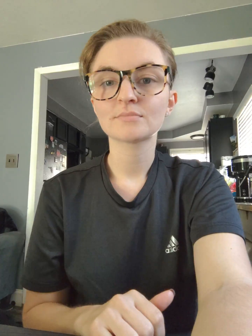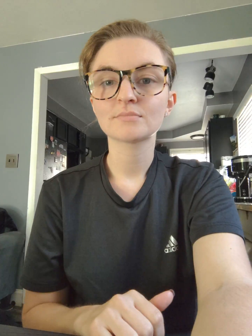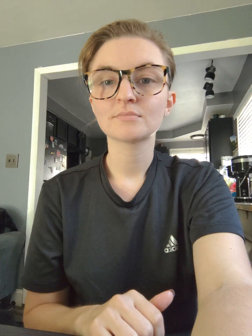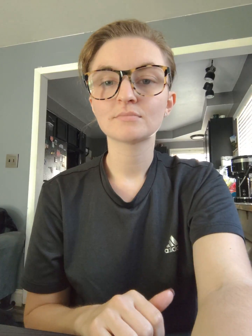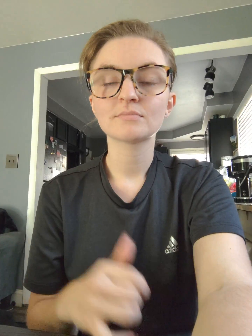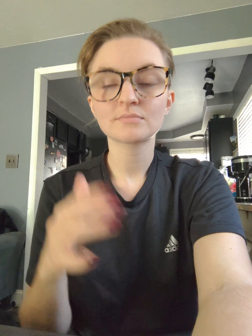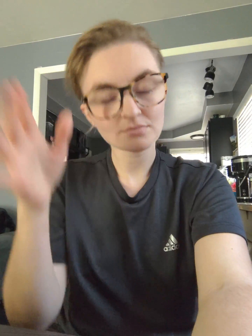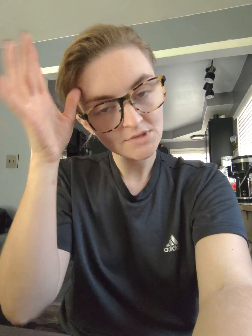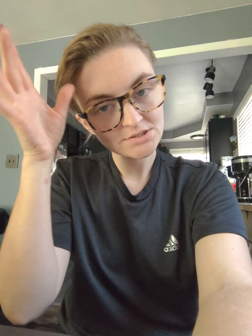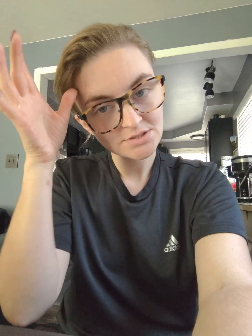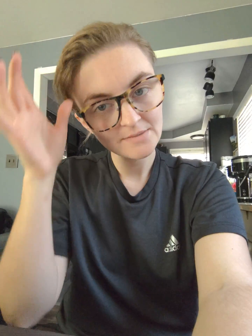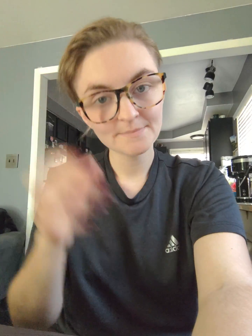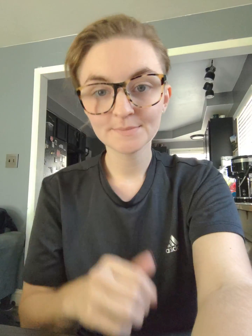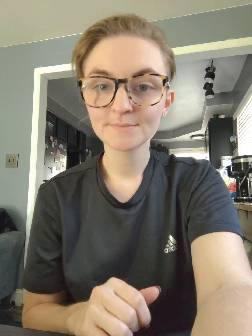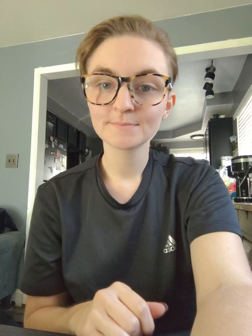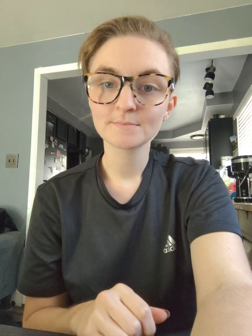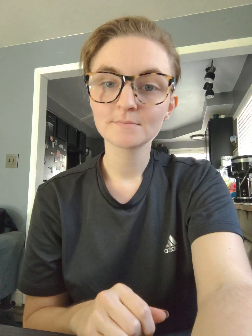daddy